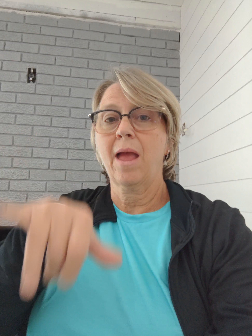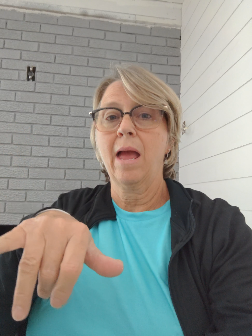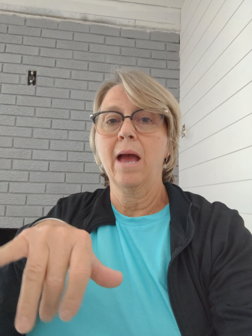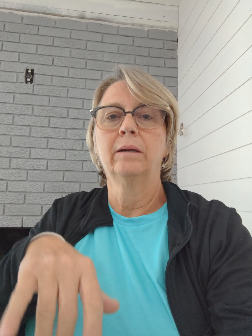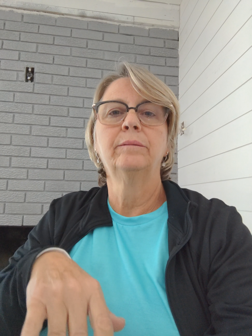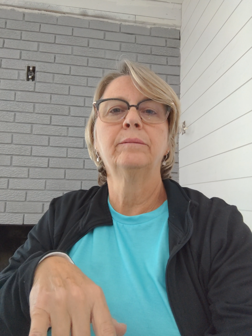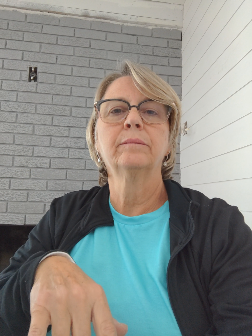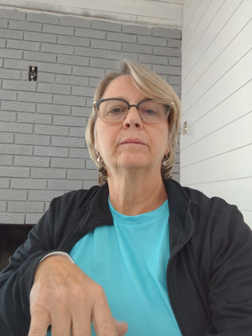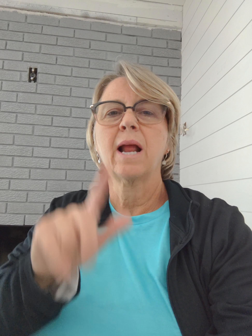that